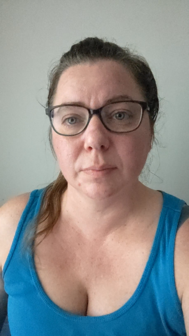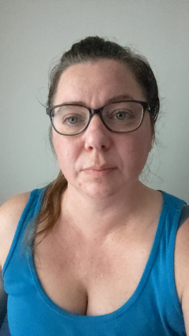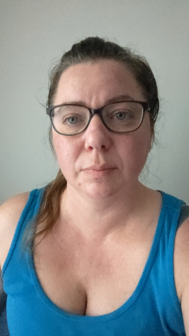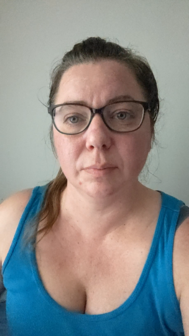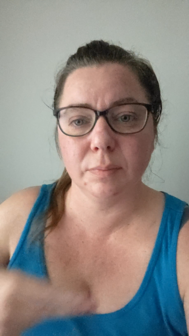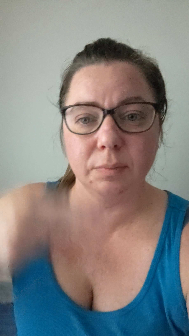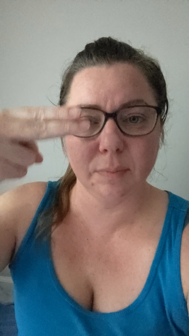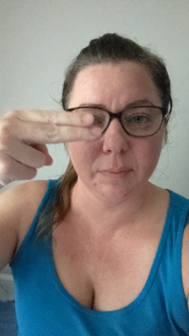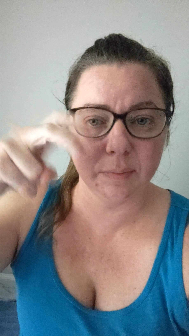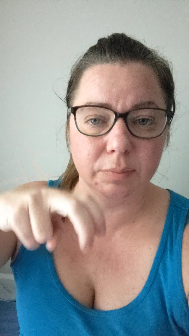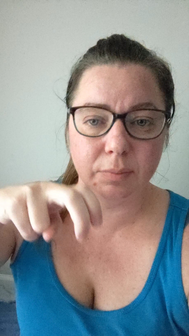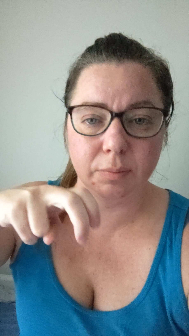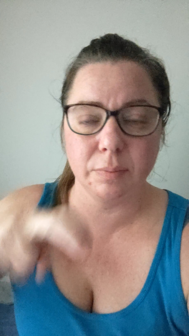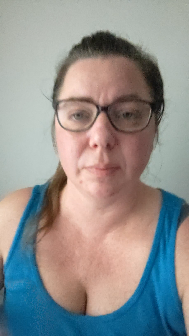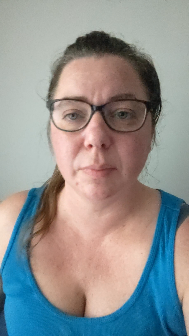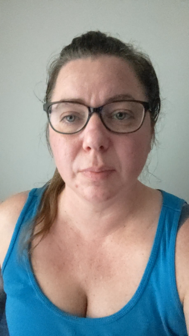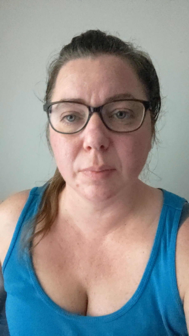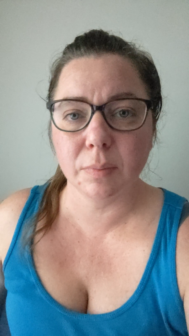high chair